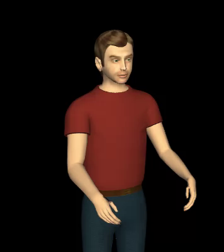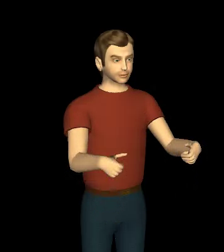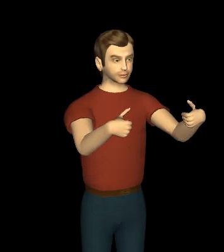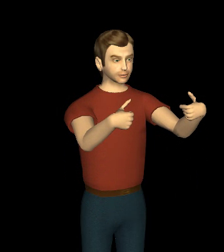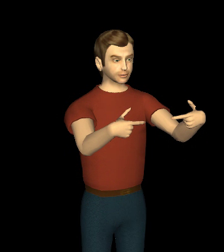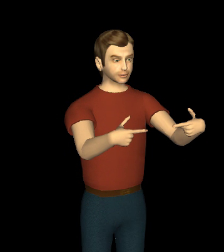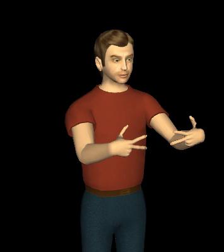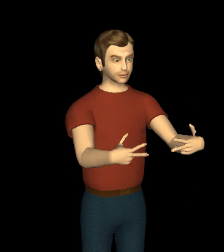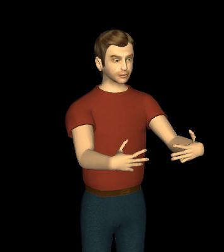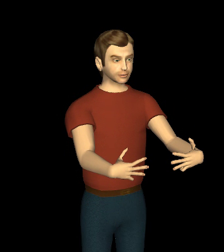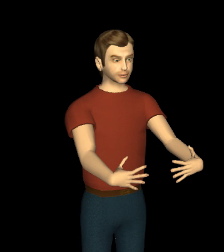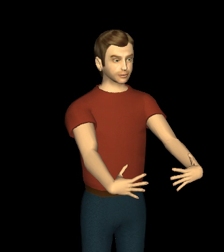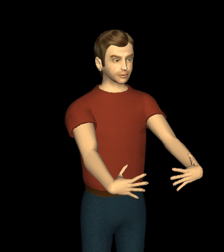عدد